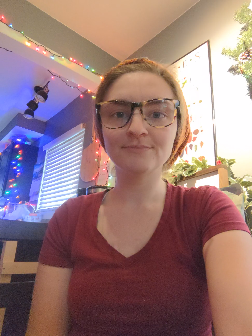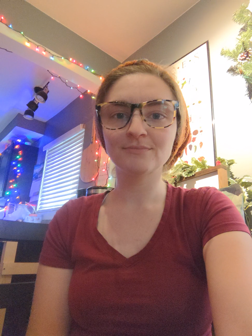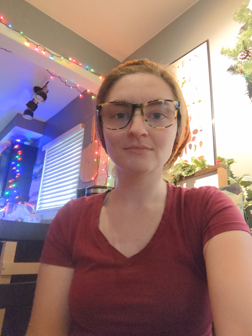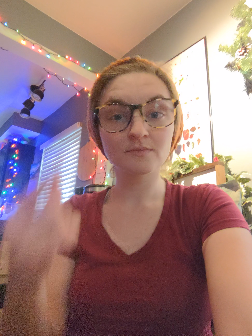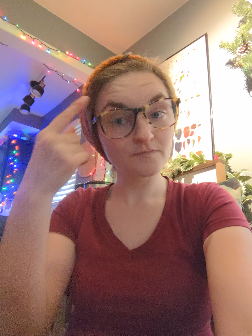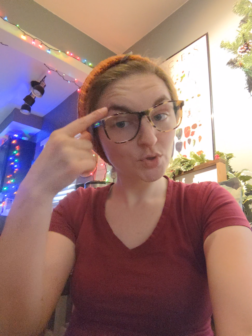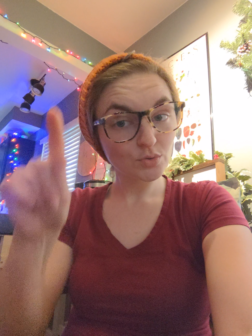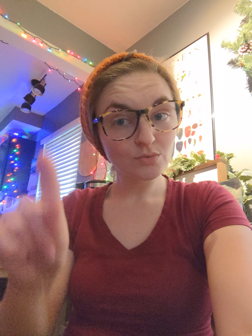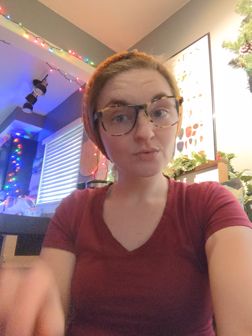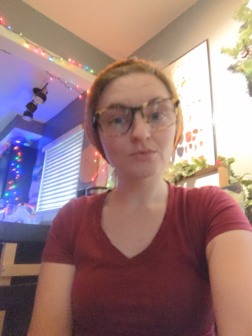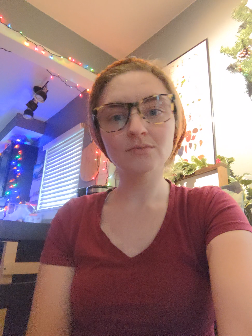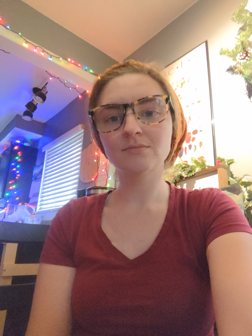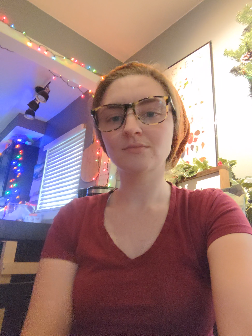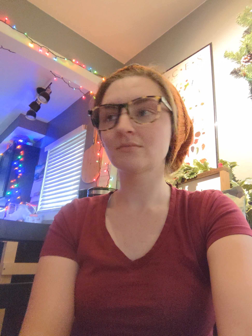for